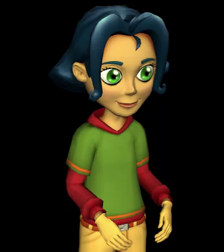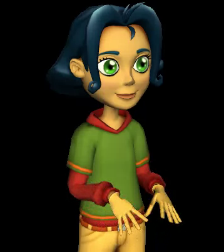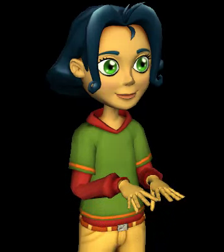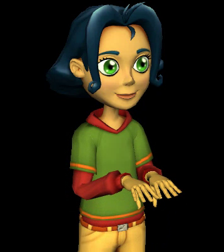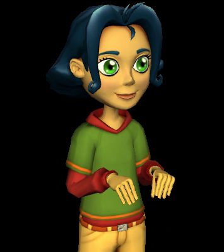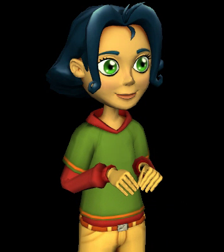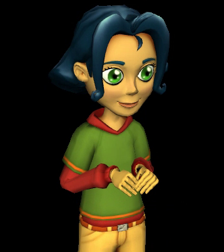عائلة